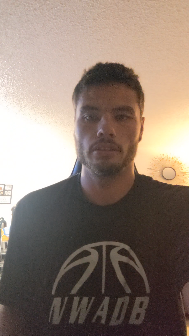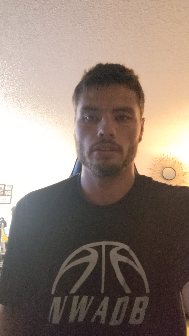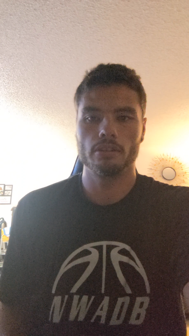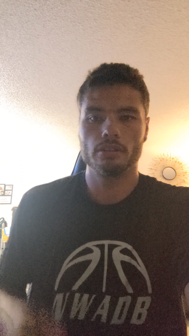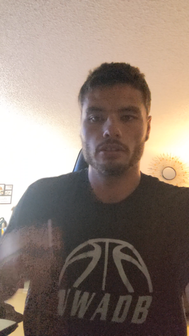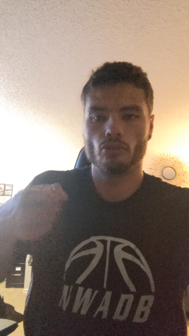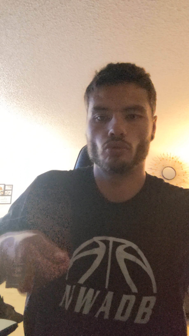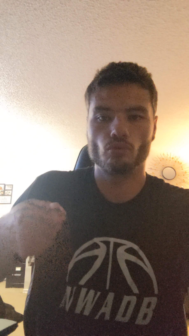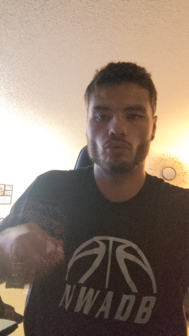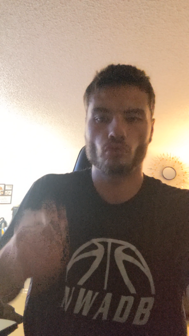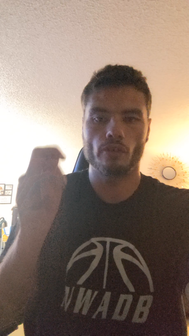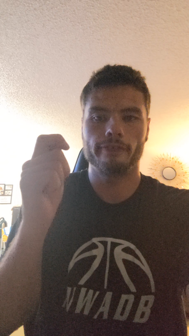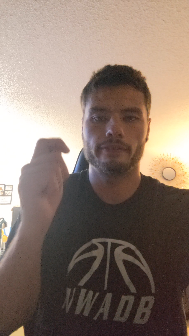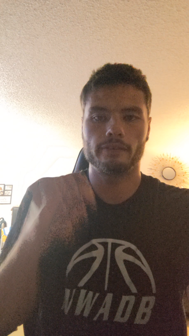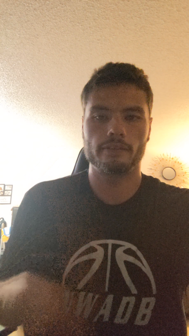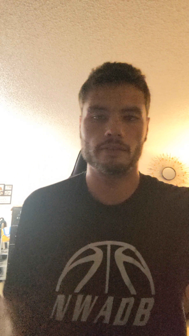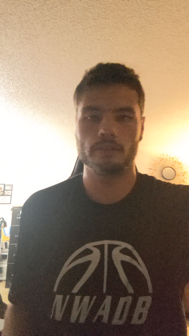shovel